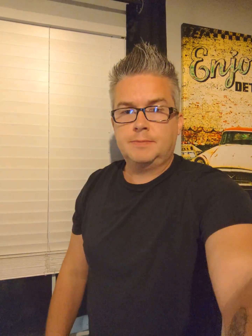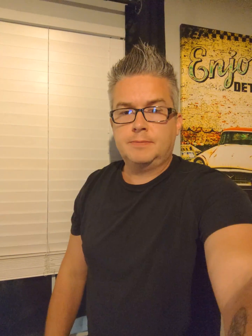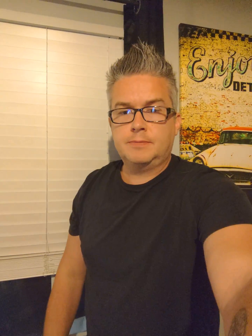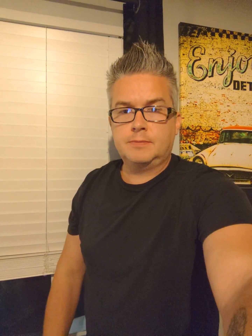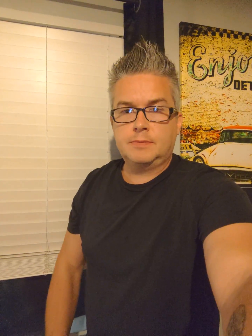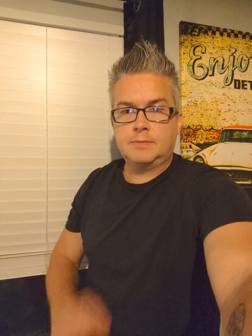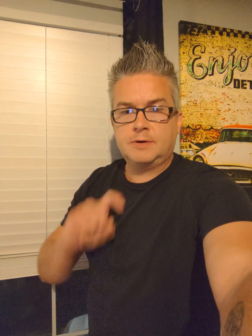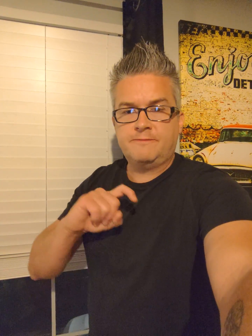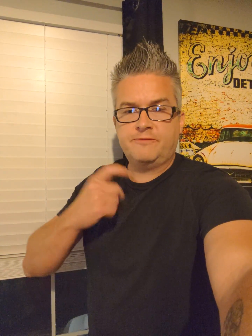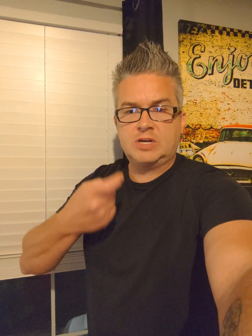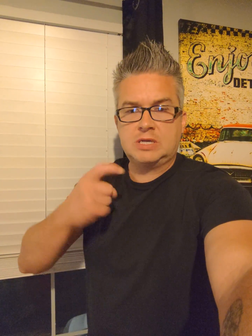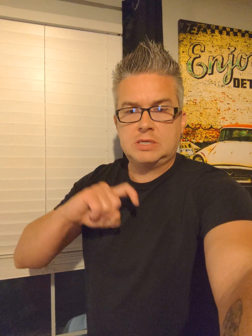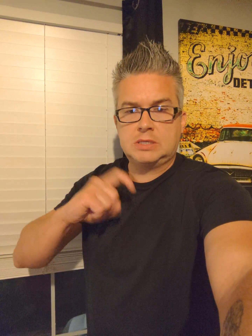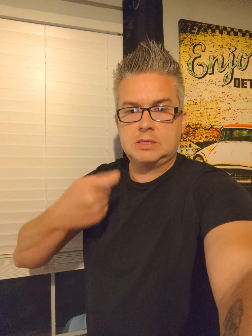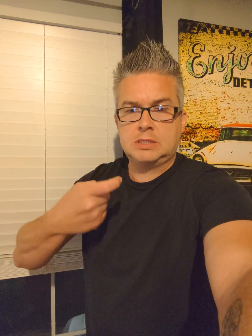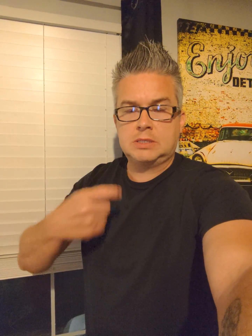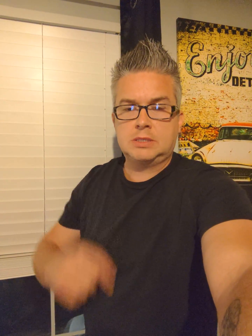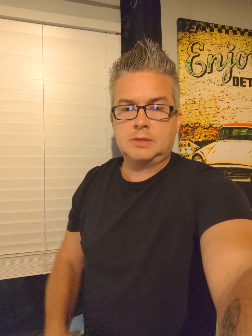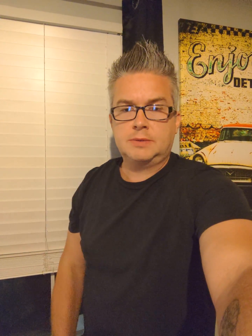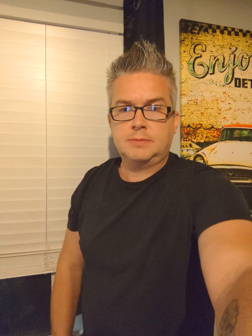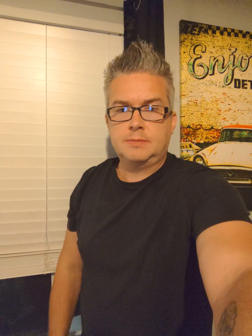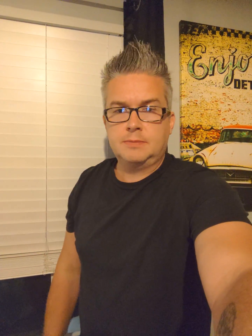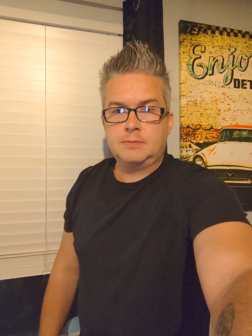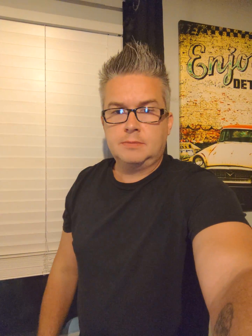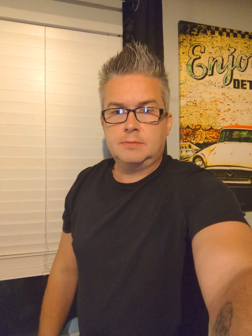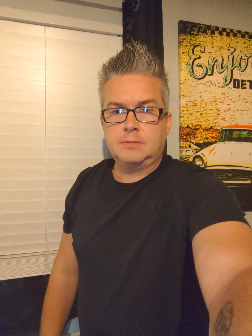friend